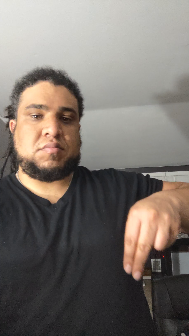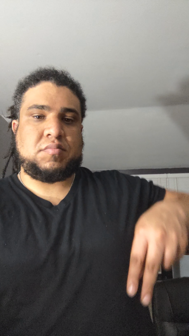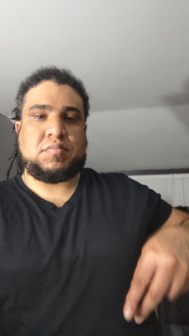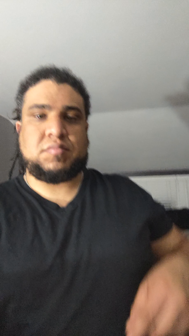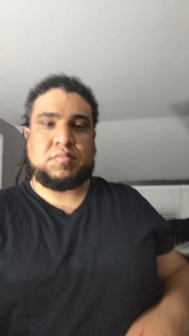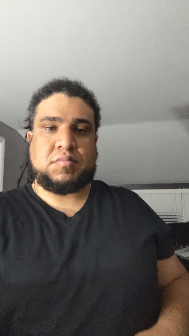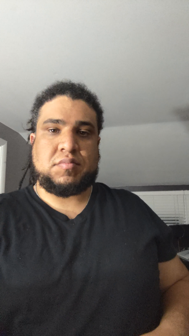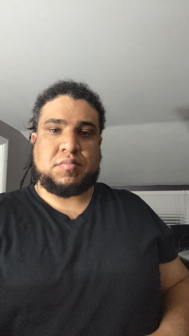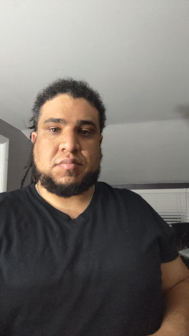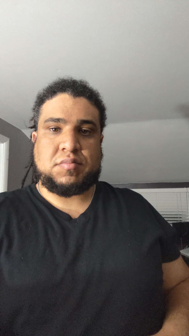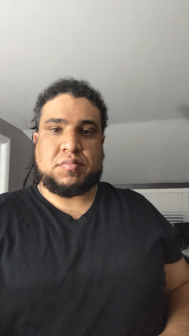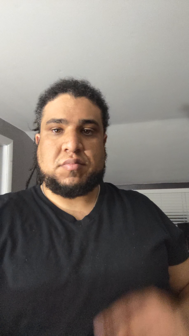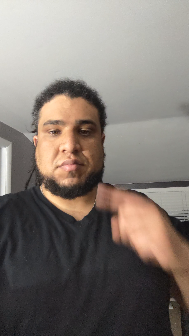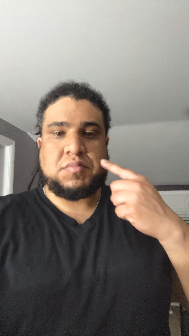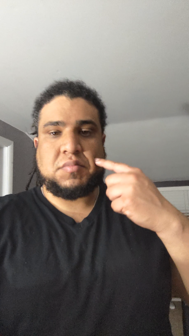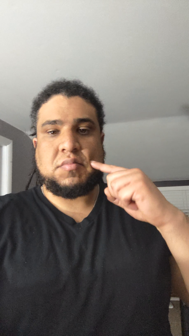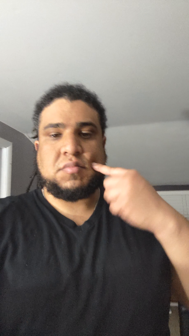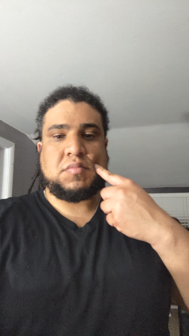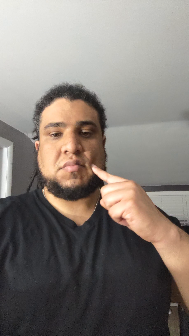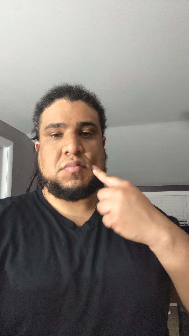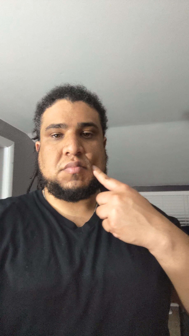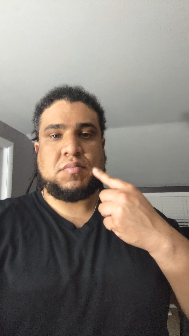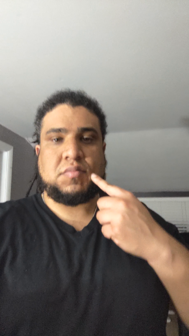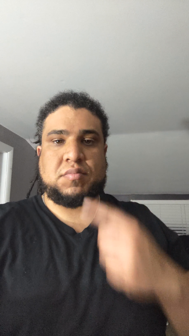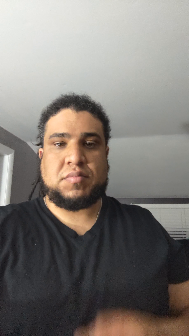candy